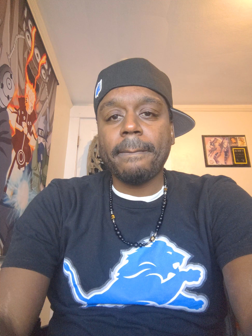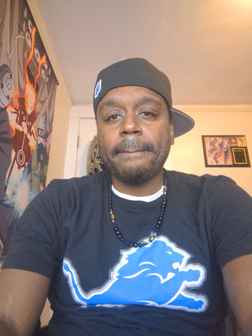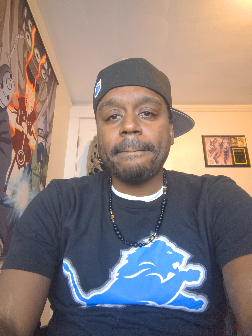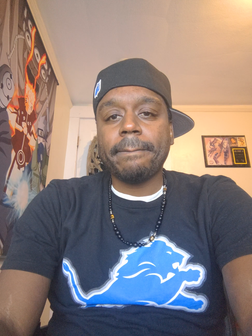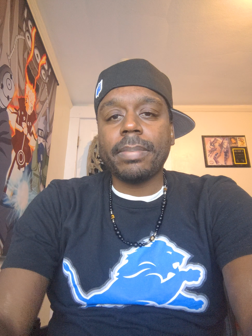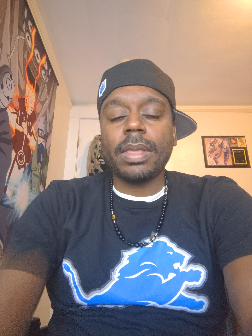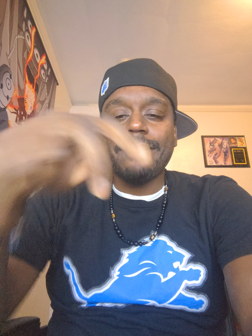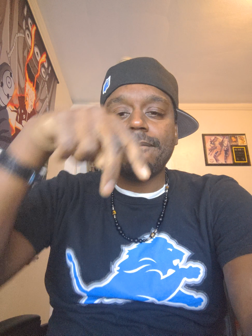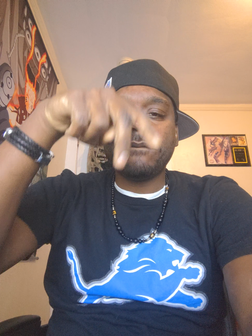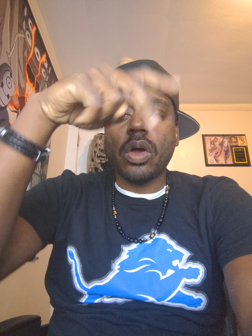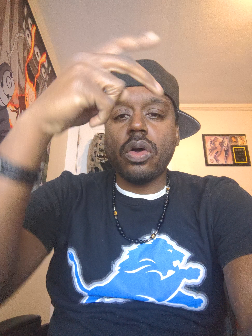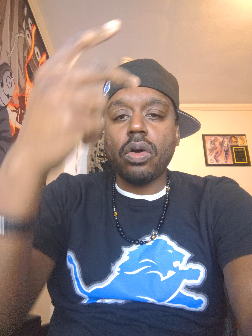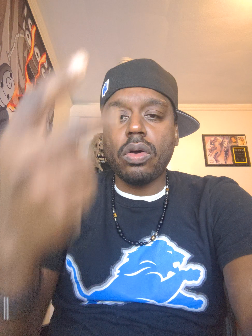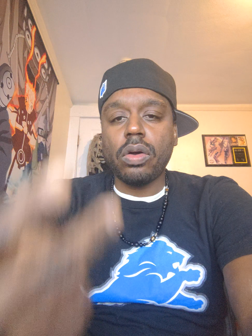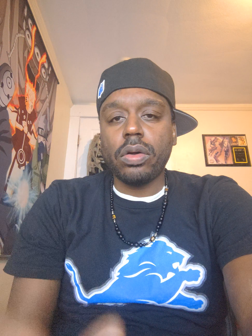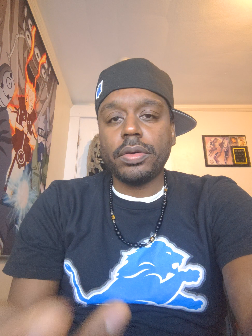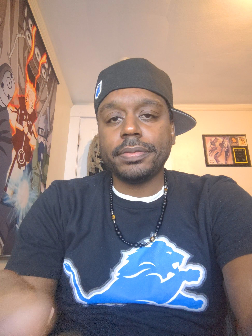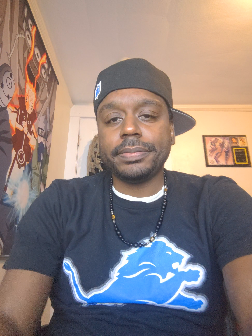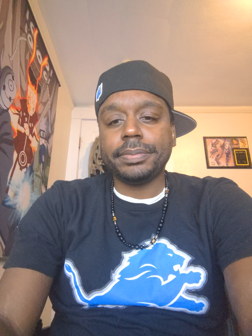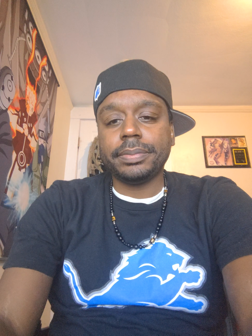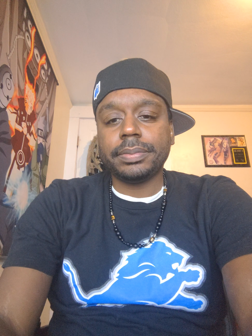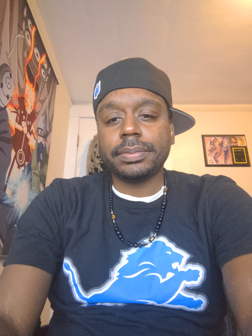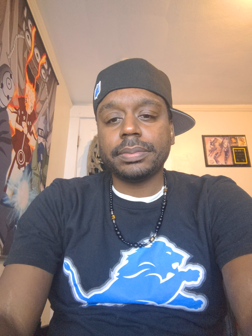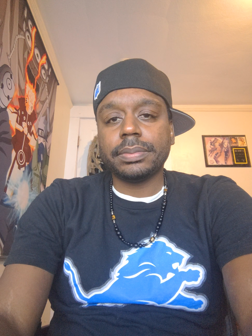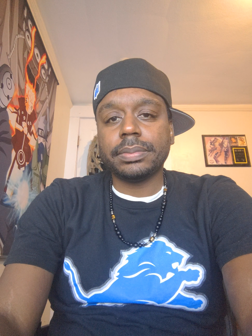fall